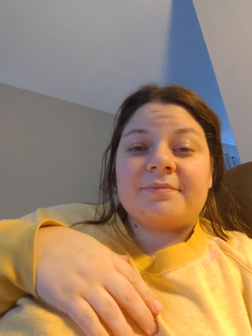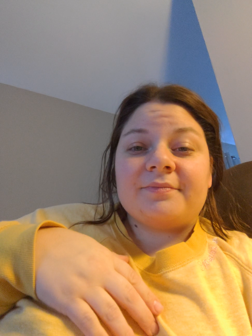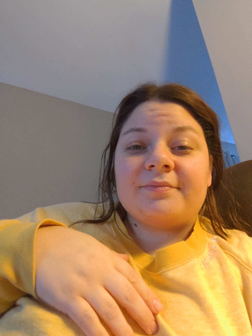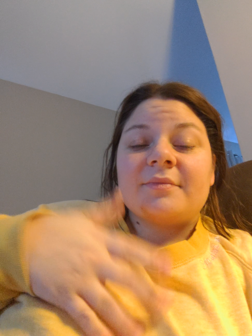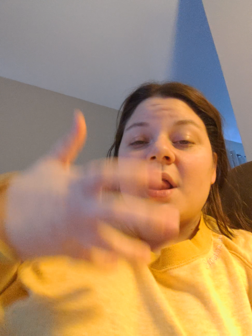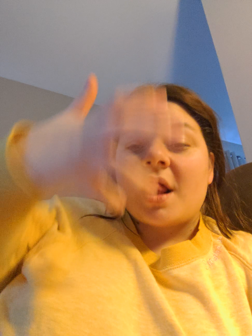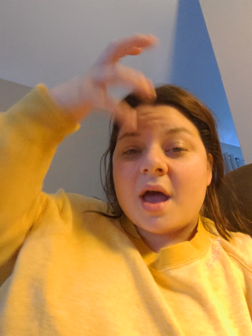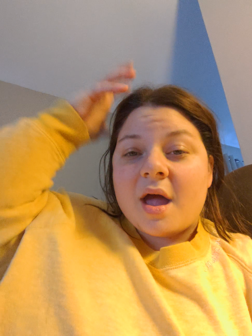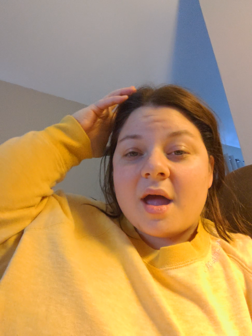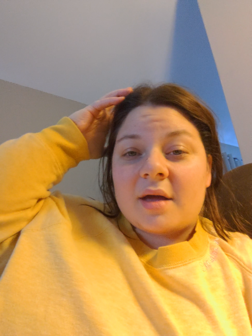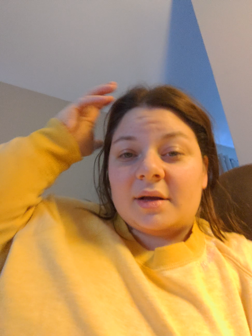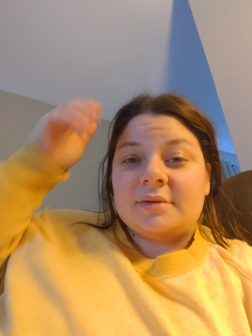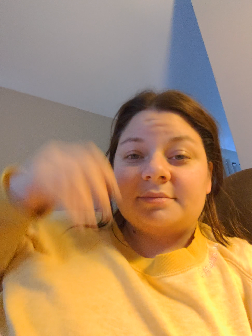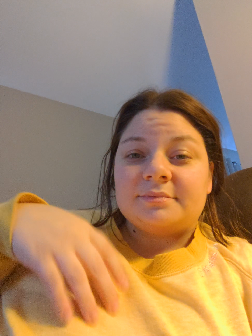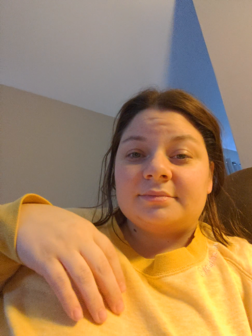lion